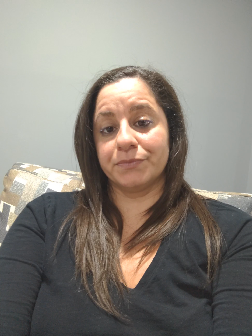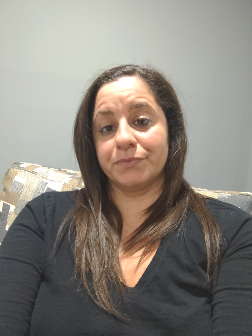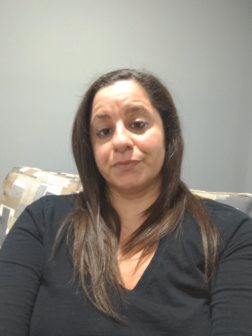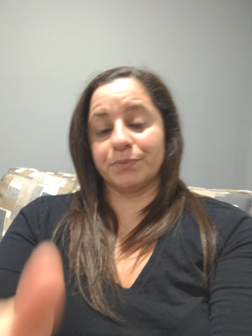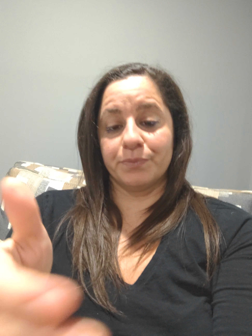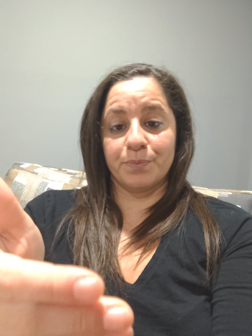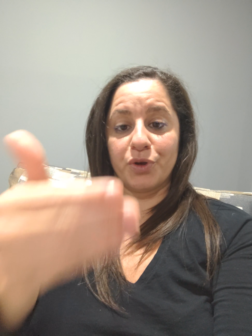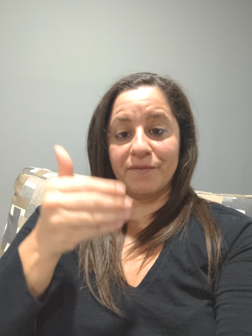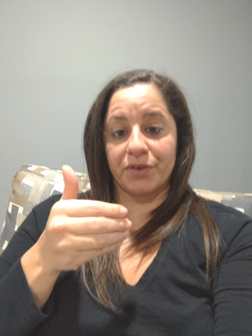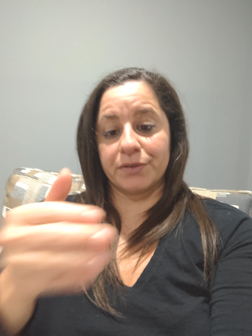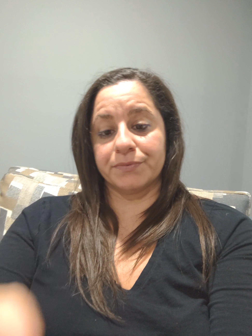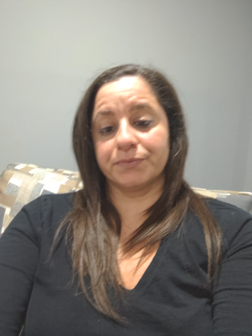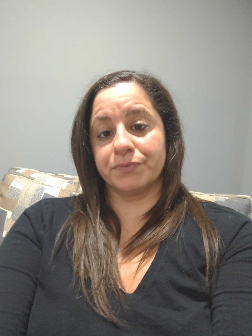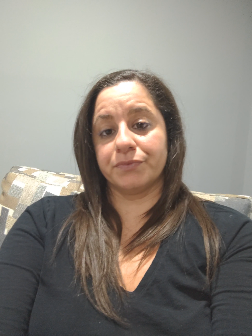before